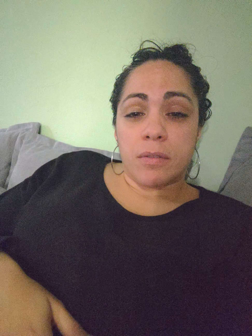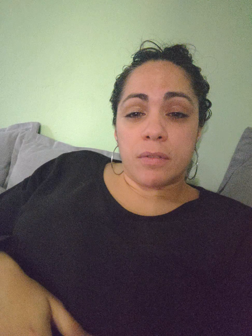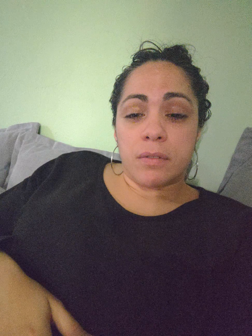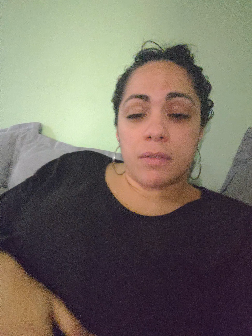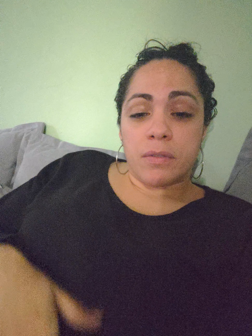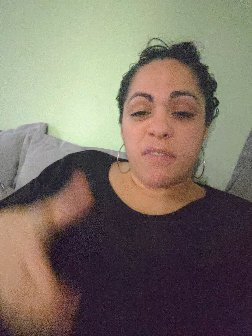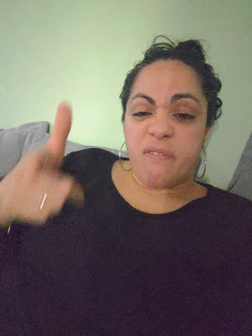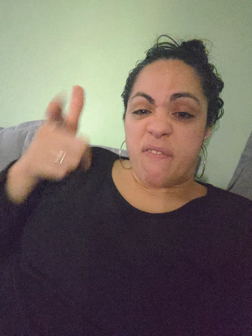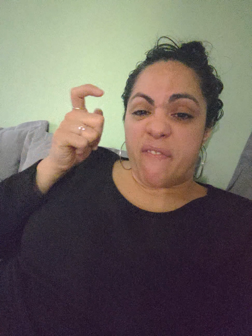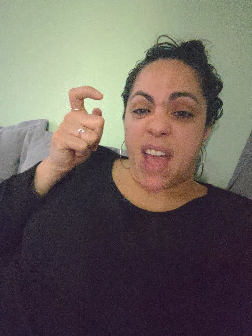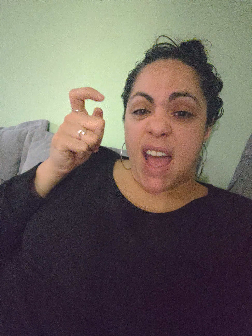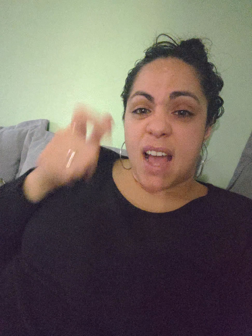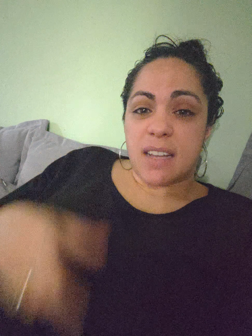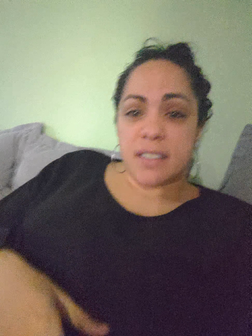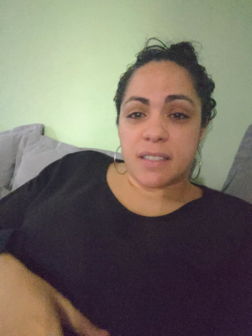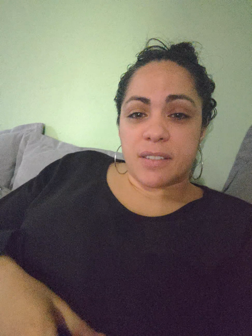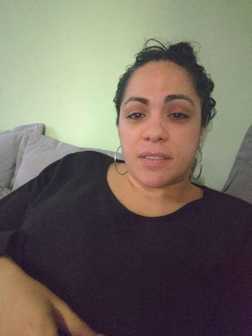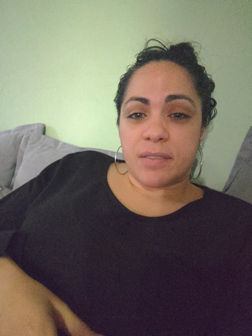fast